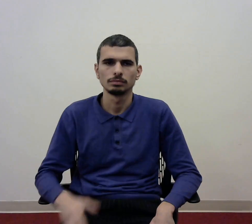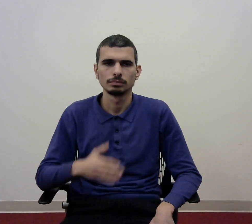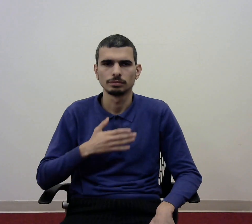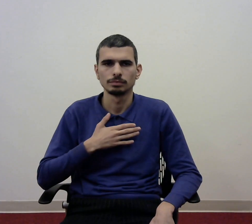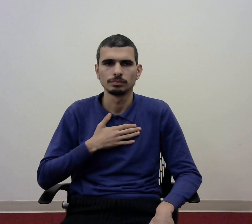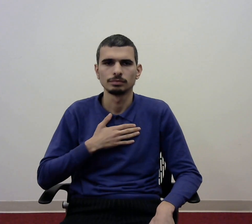mən